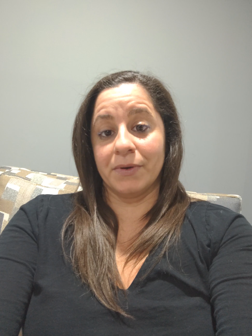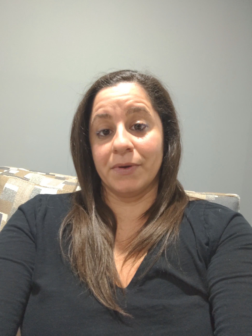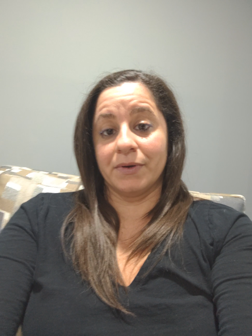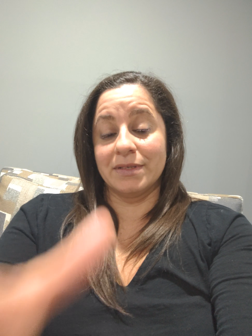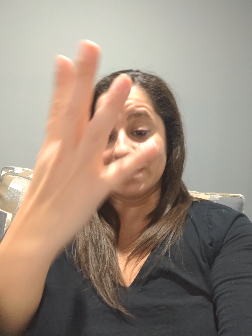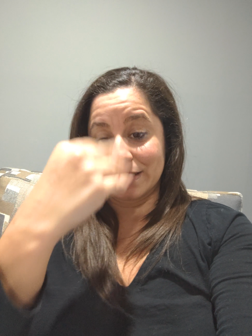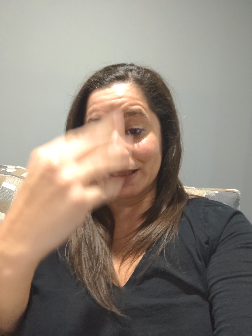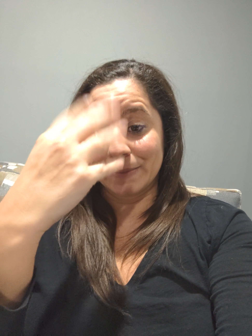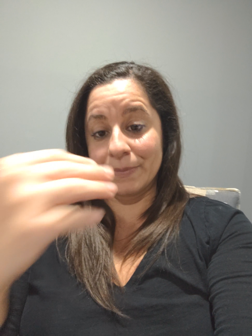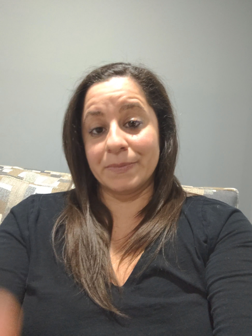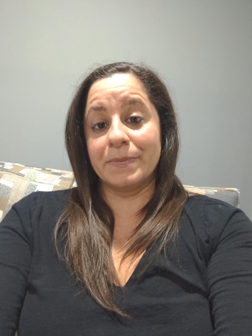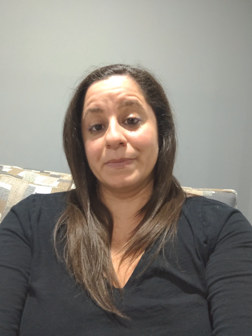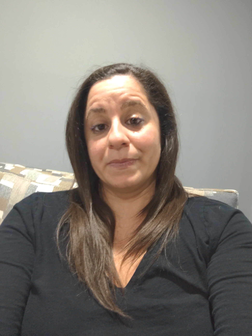sleepy